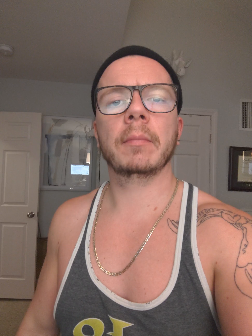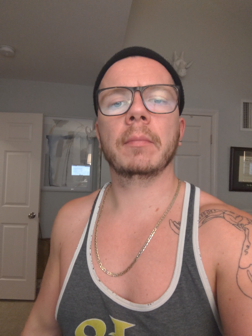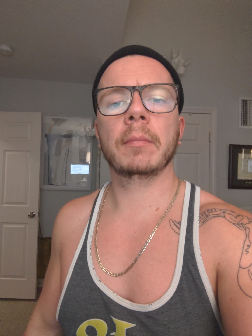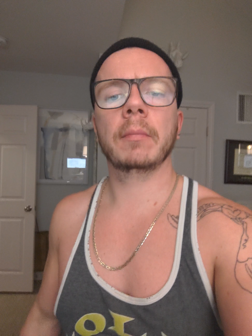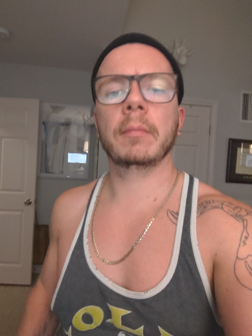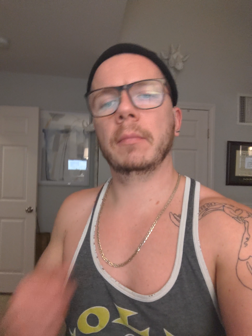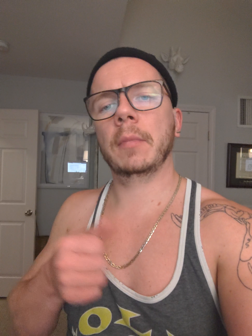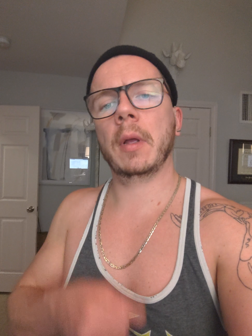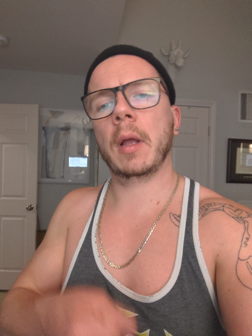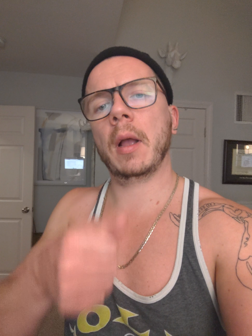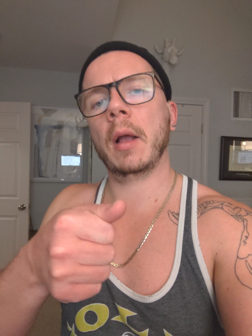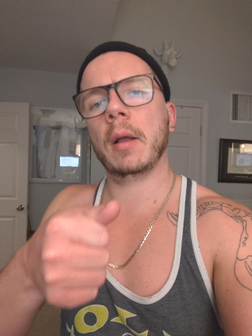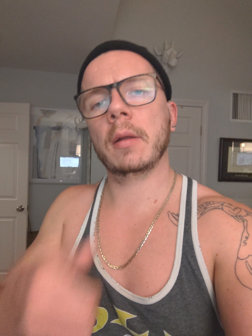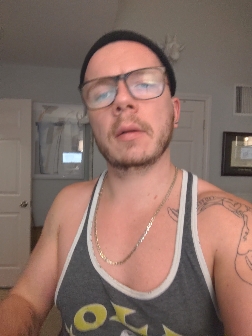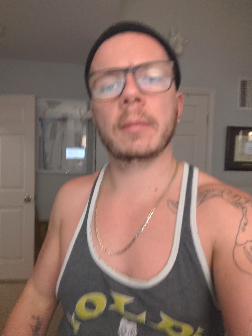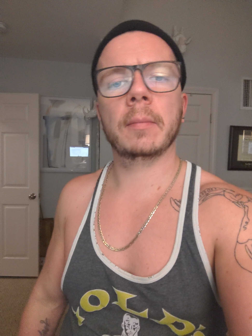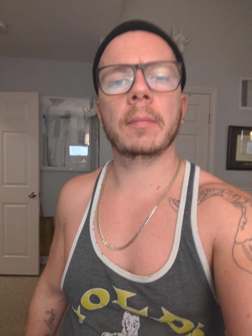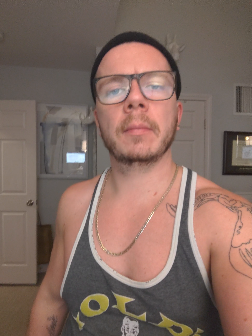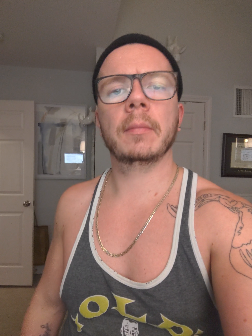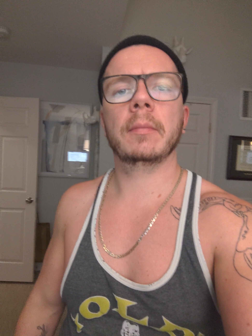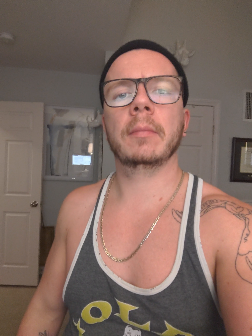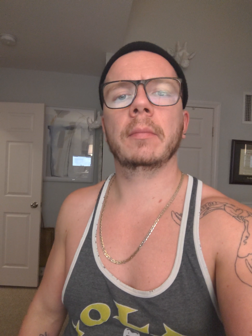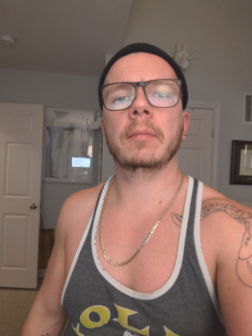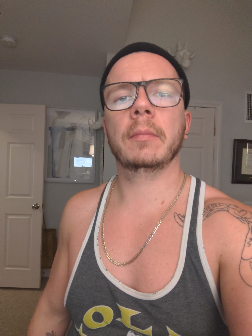hide